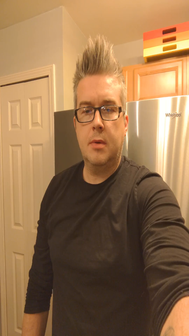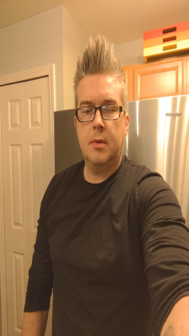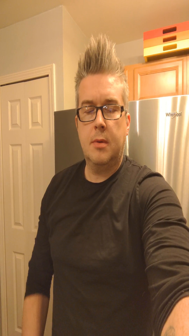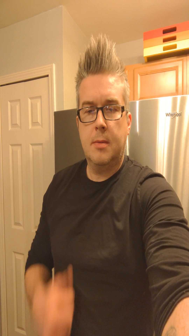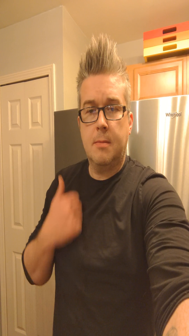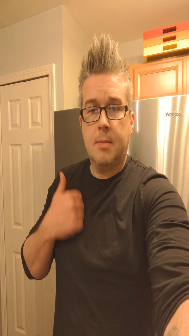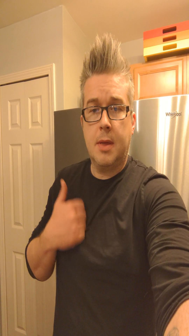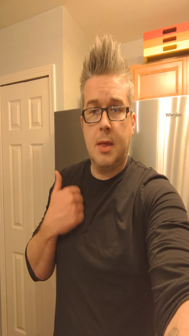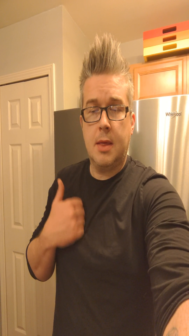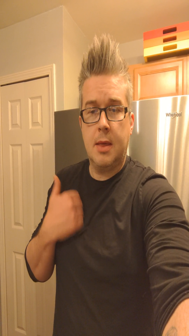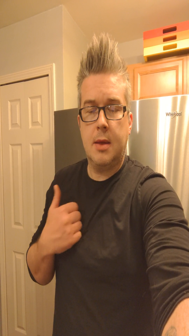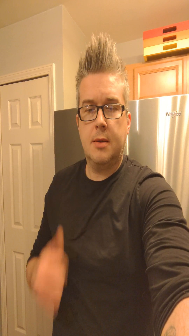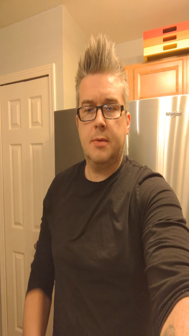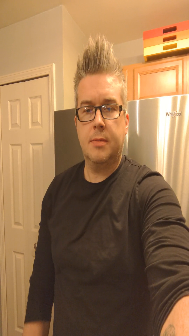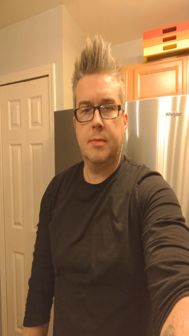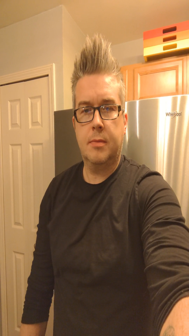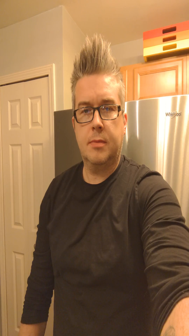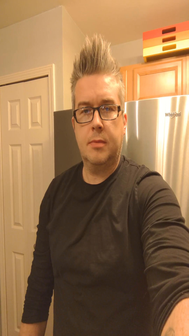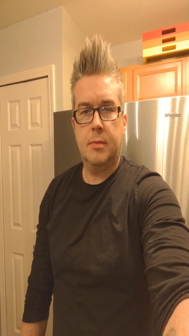bath